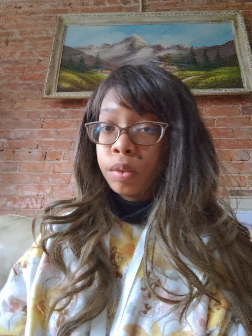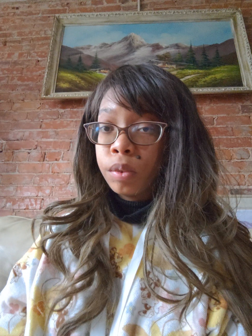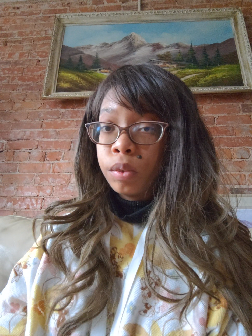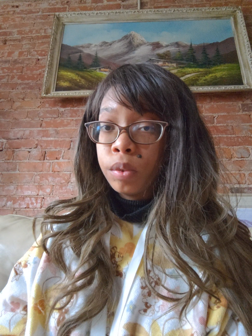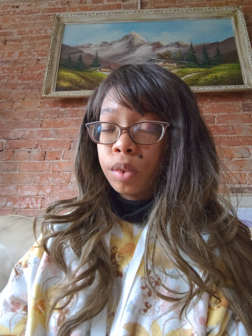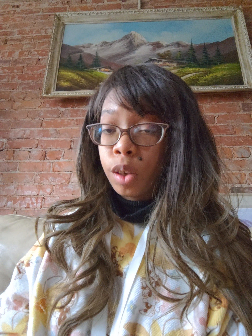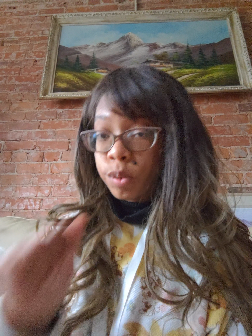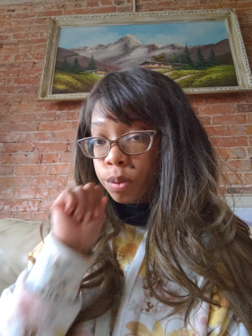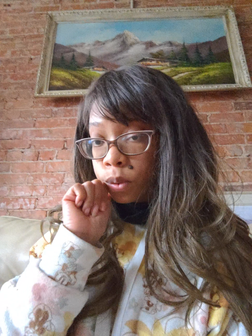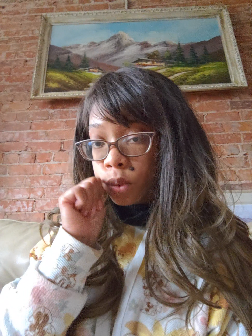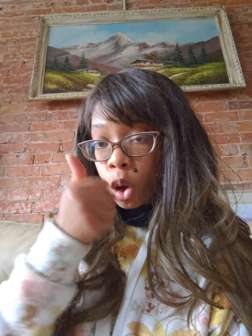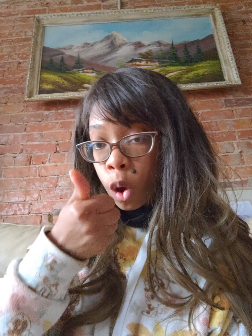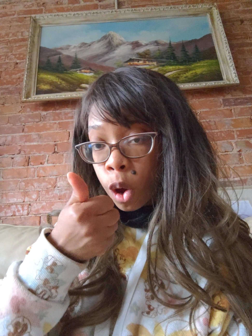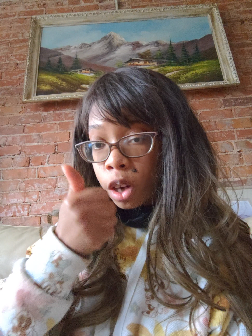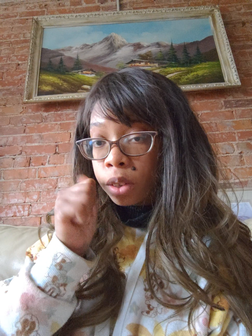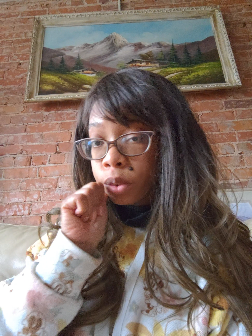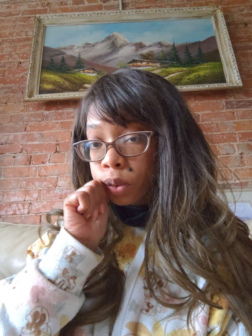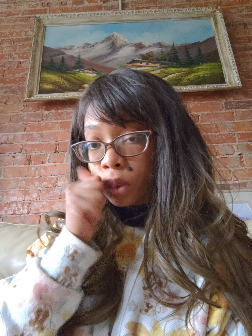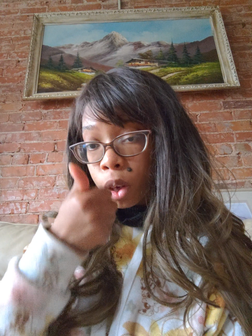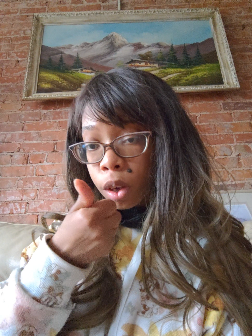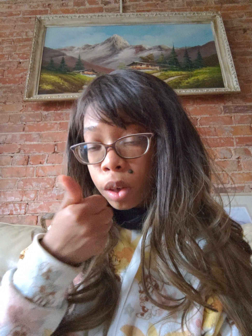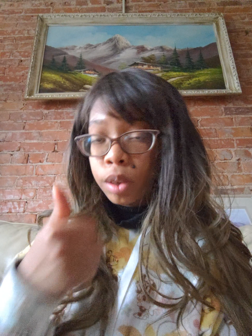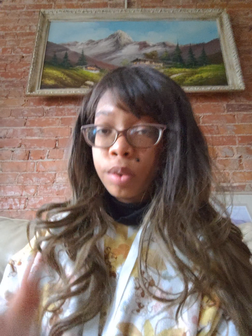tomorrow